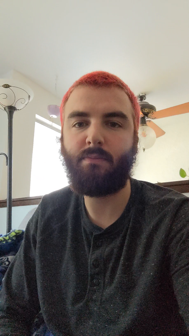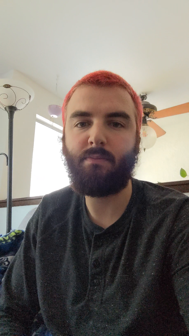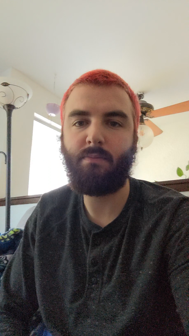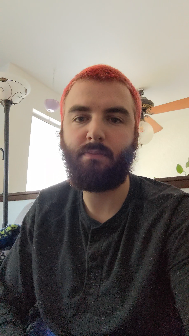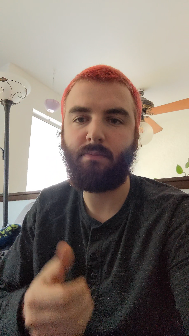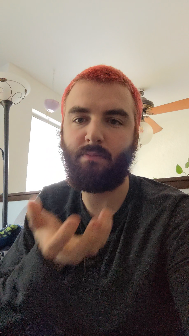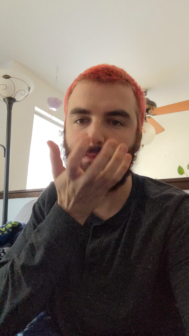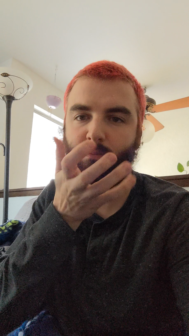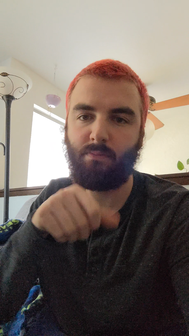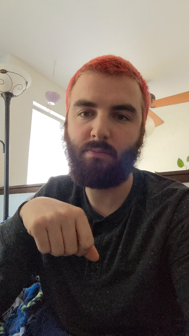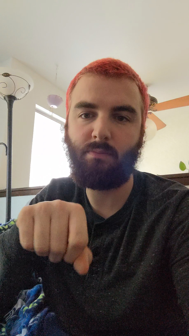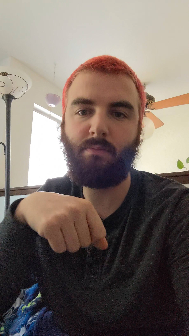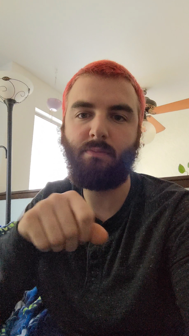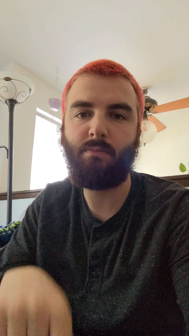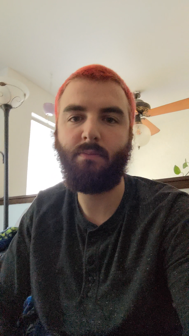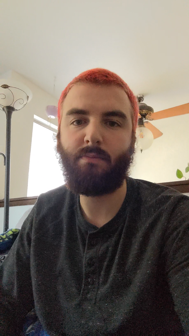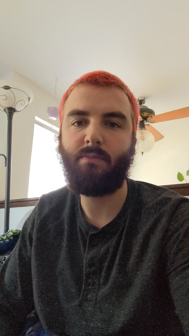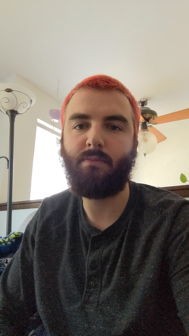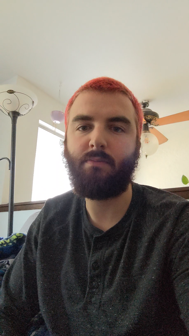lawn mower